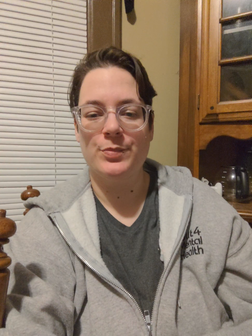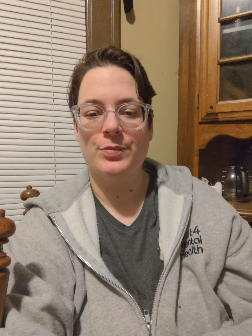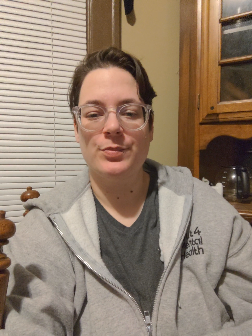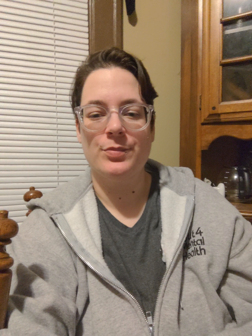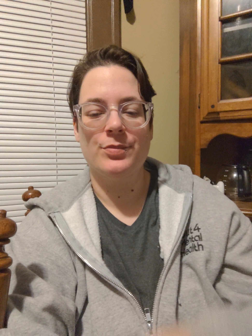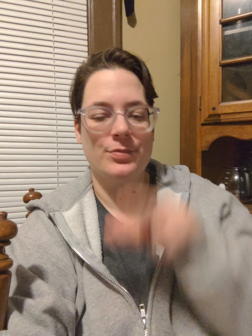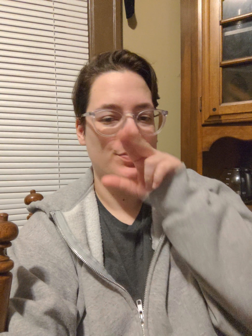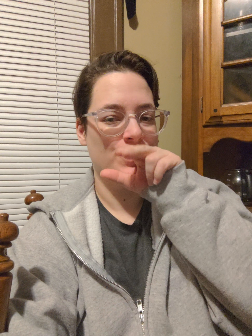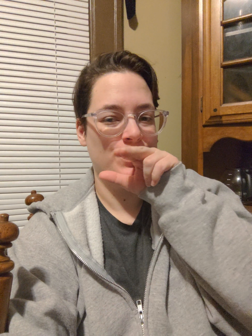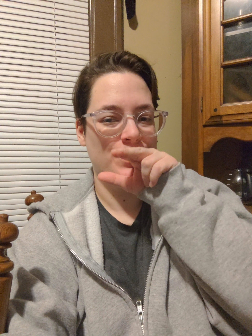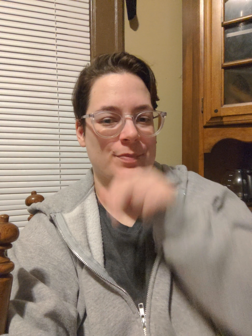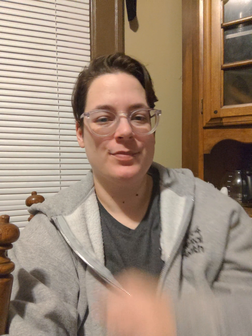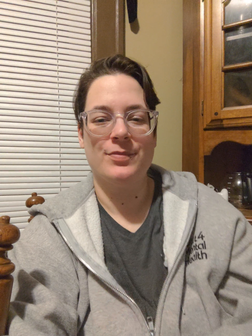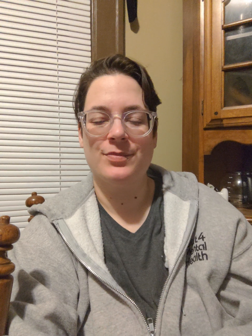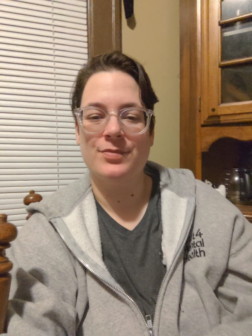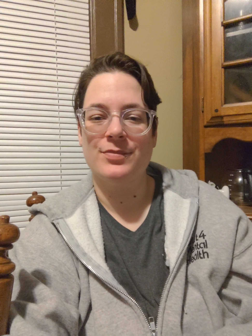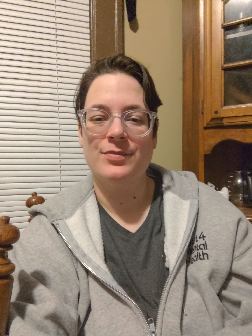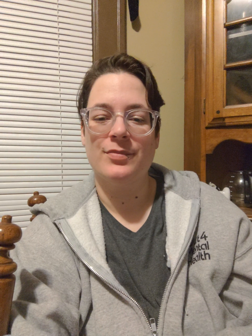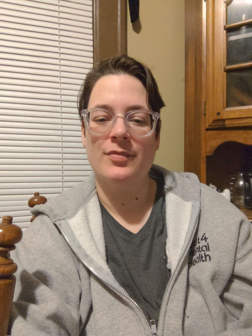tongue